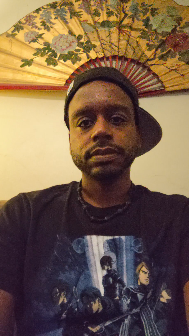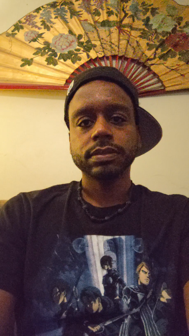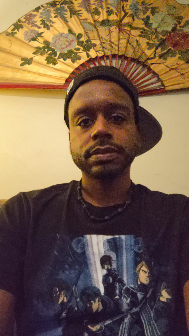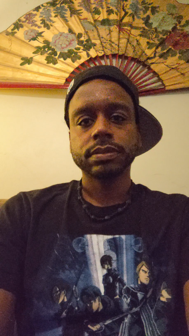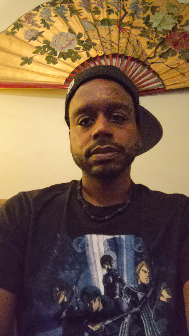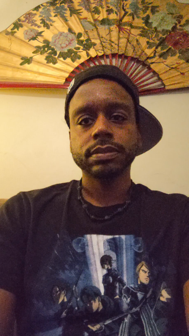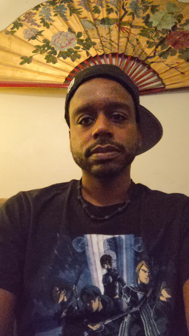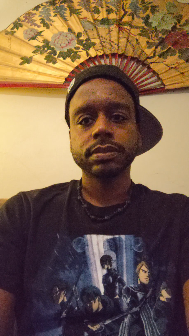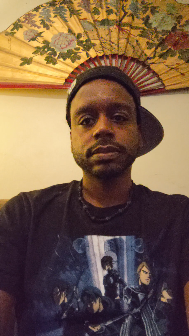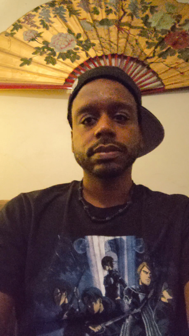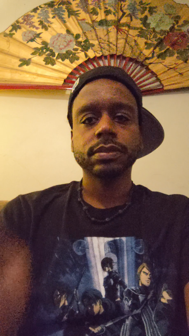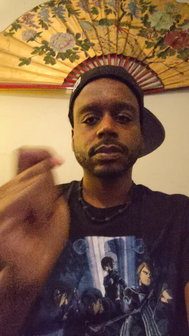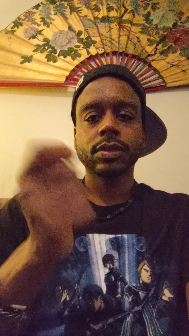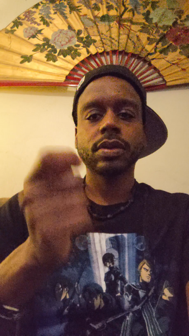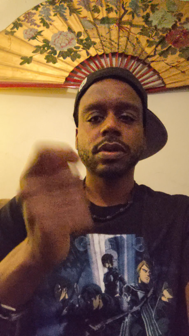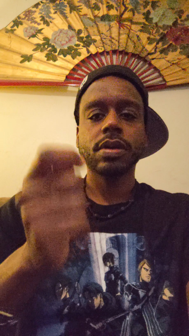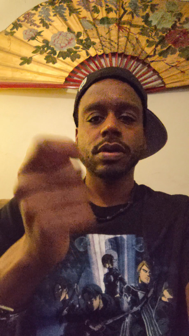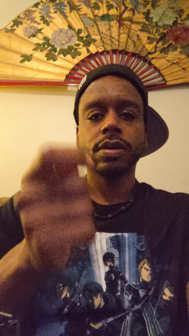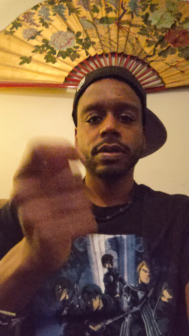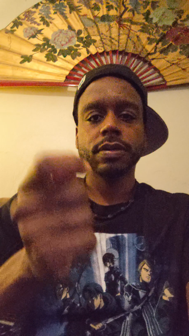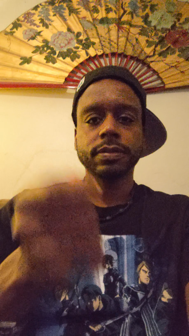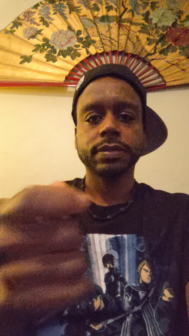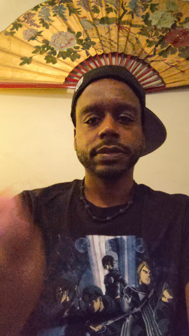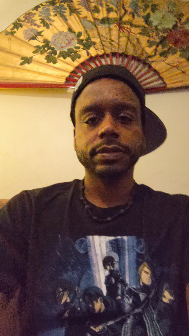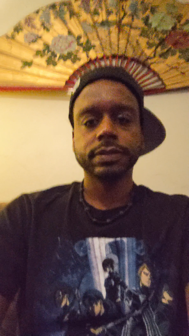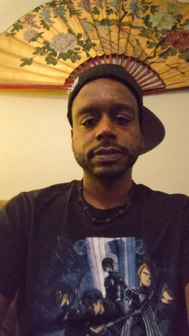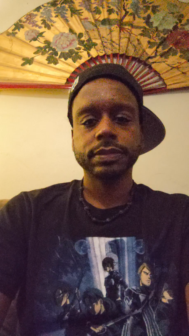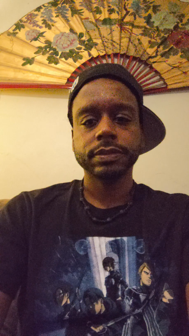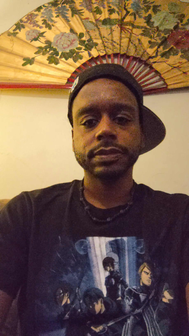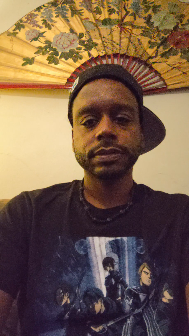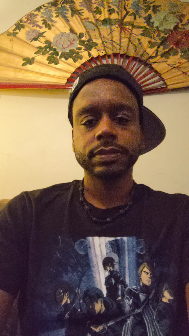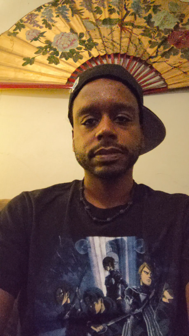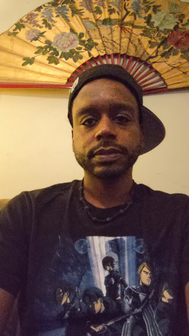cart